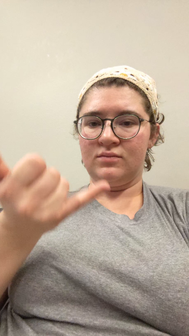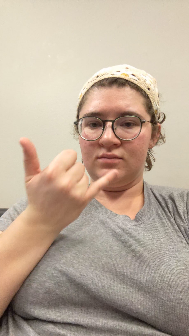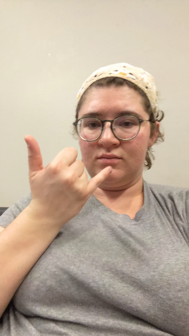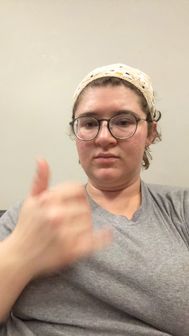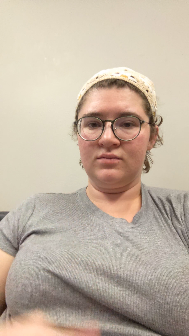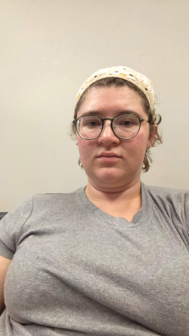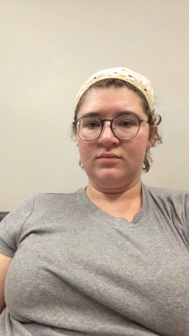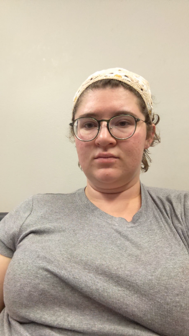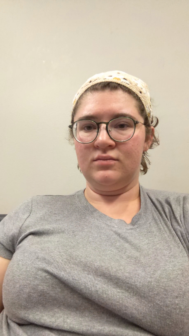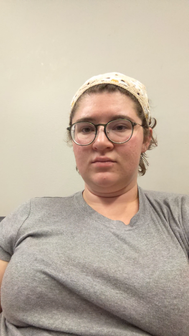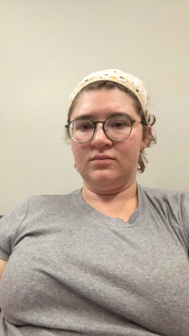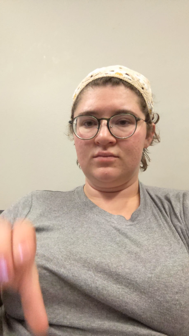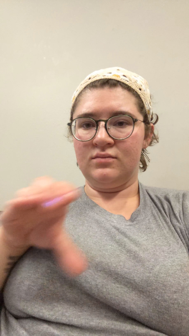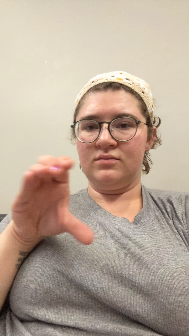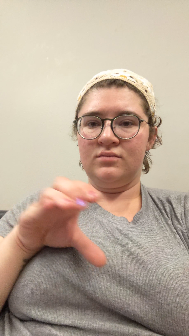does